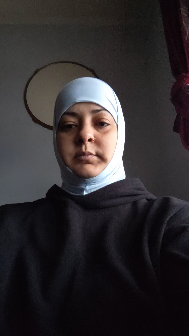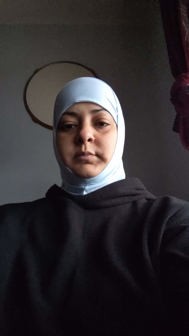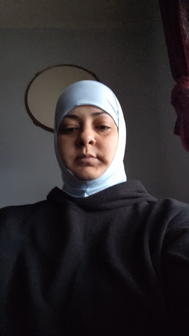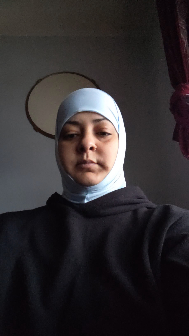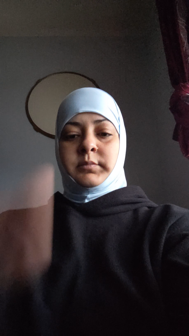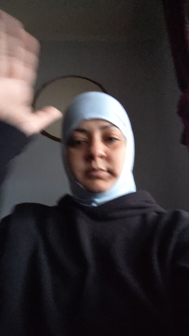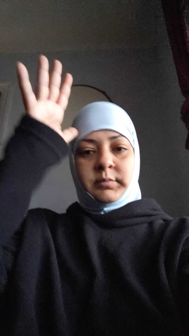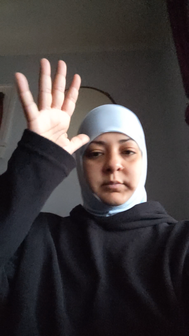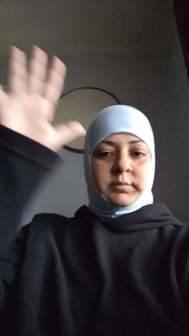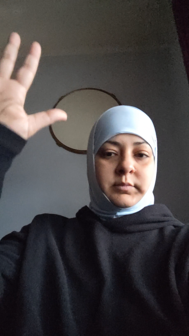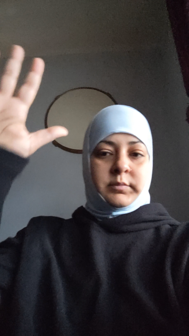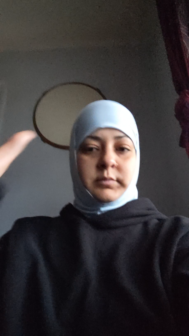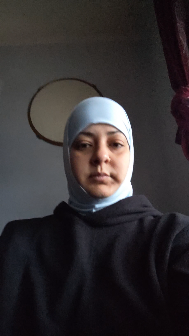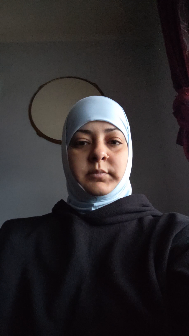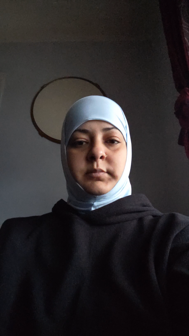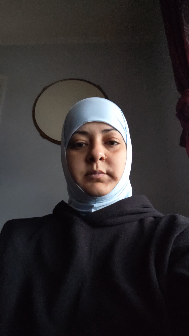moose